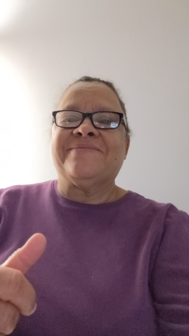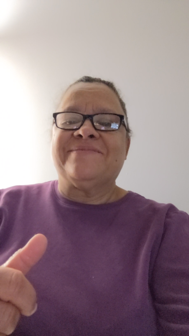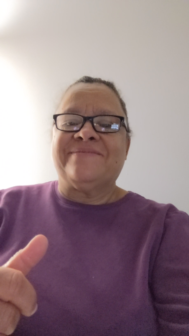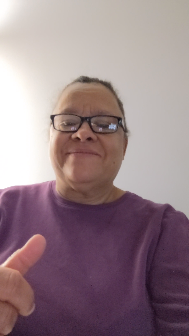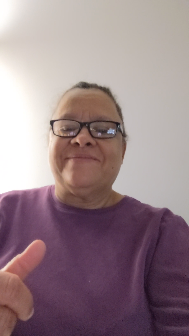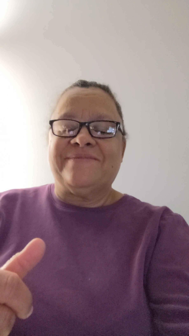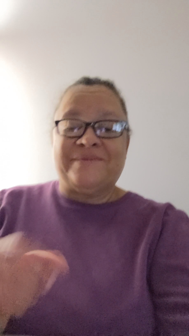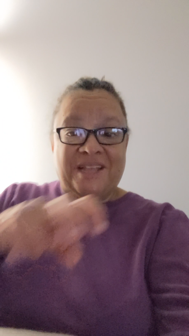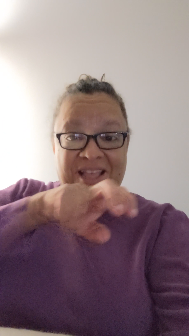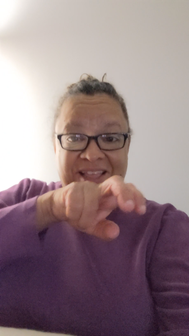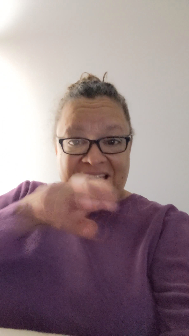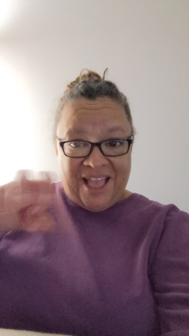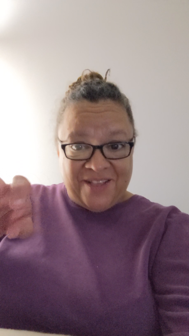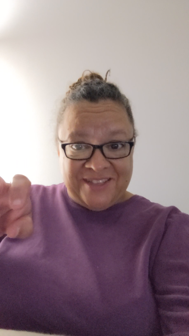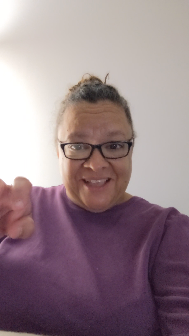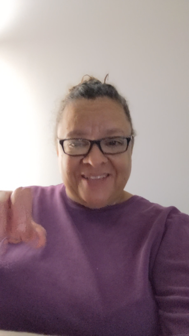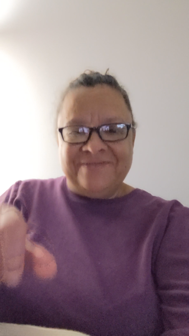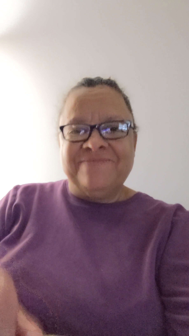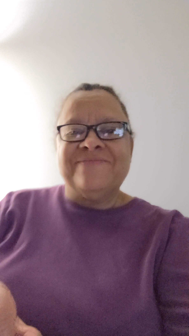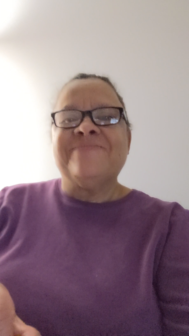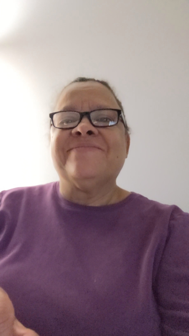couch